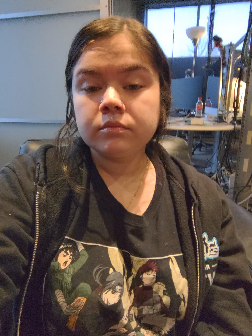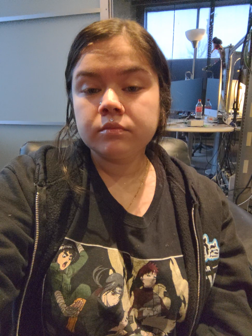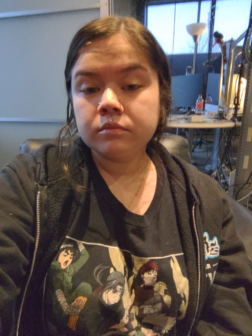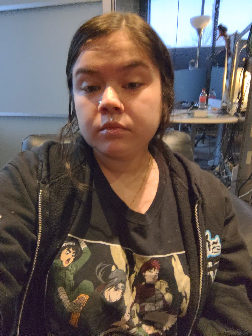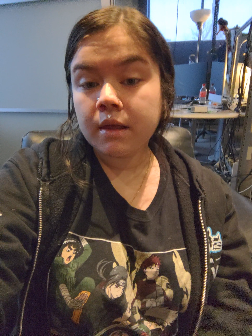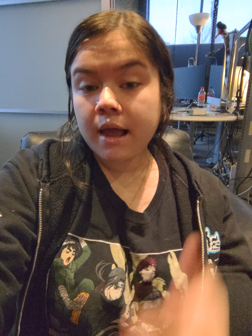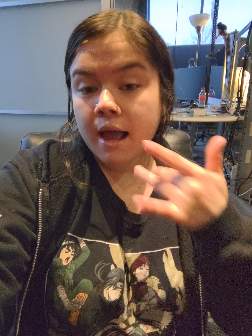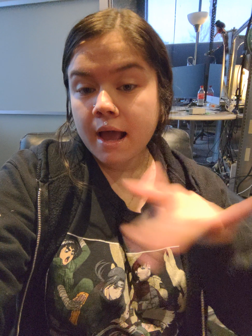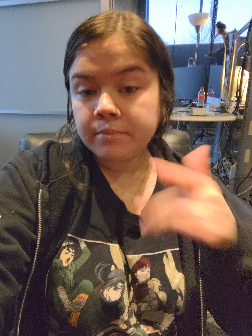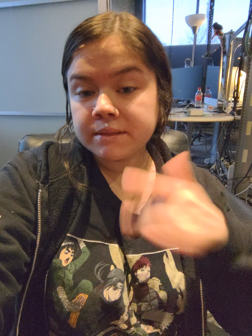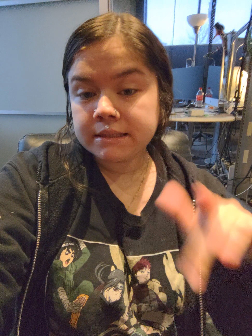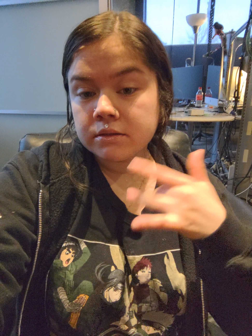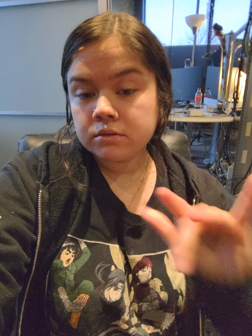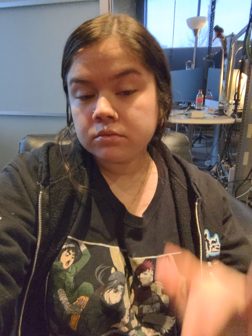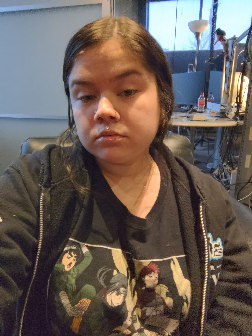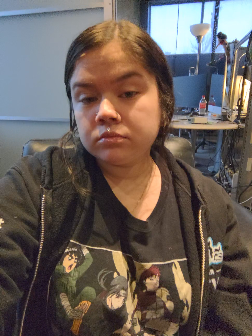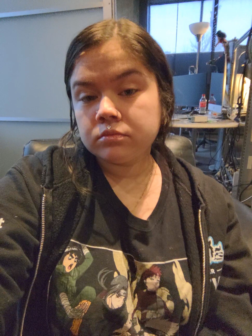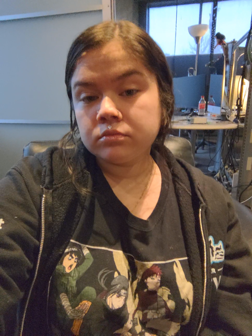empty